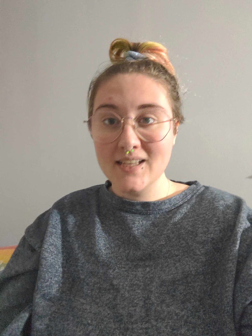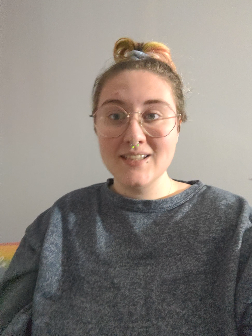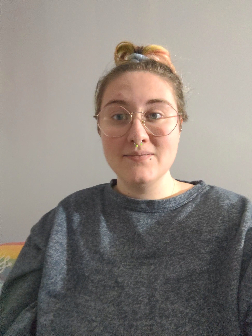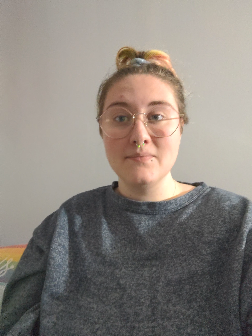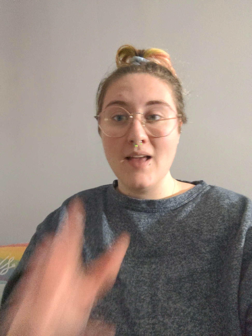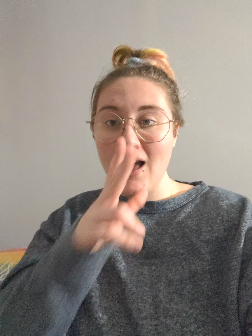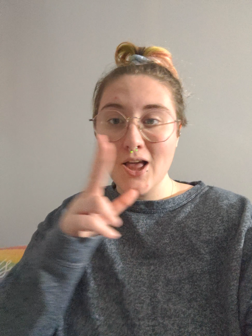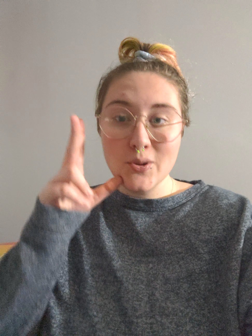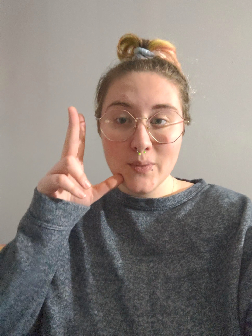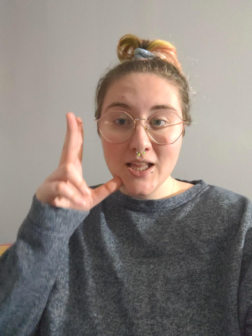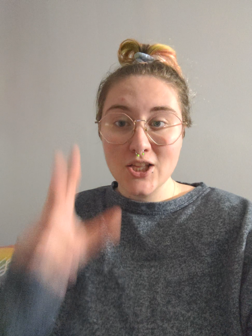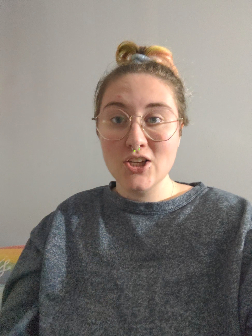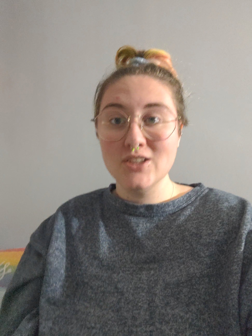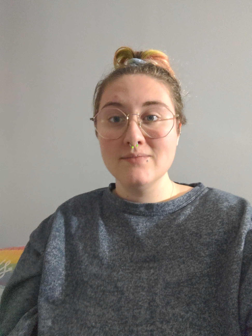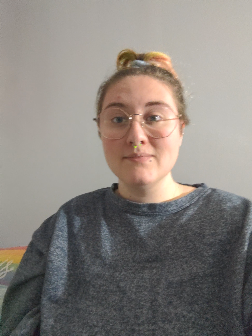underwear